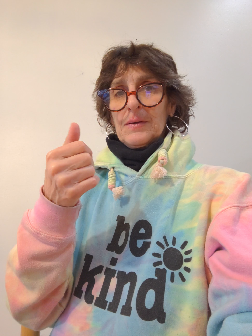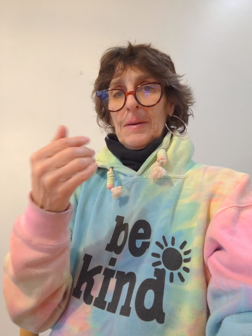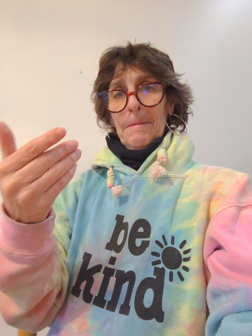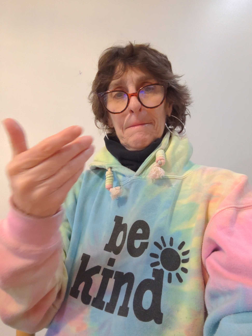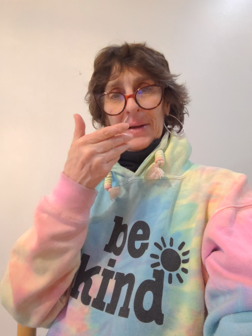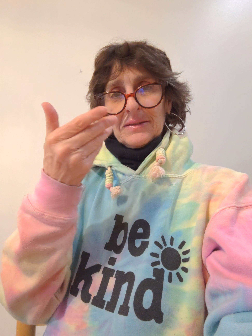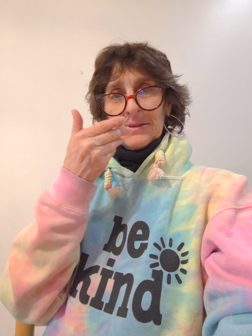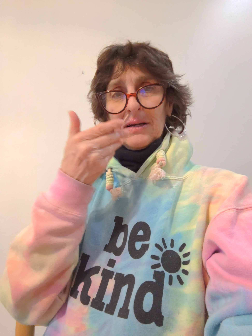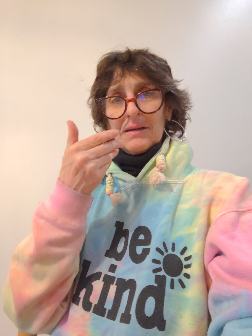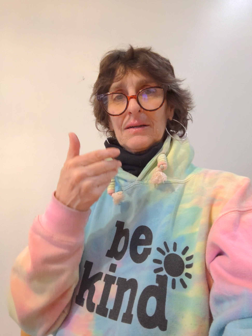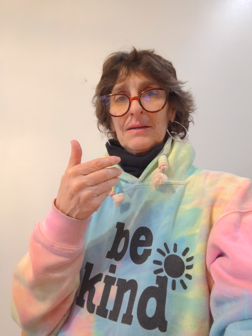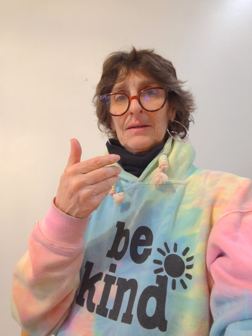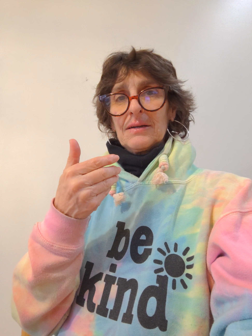pizza